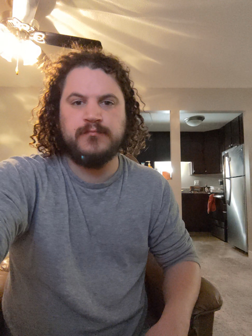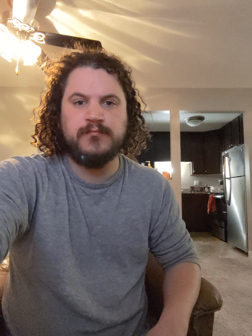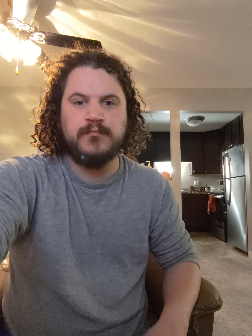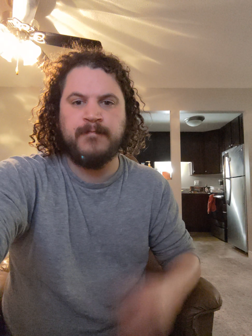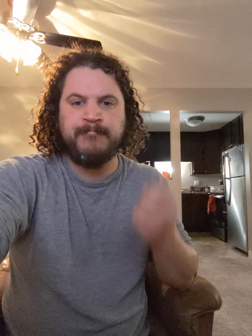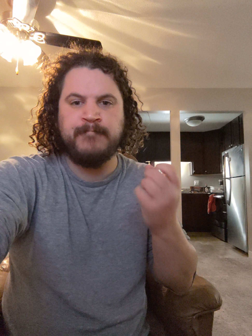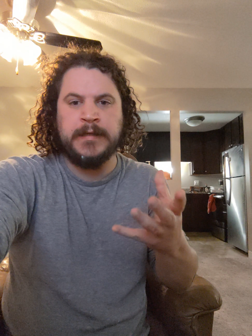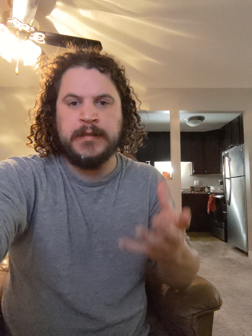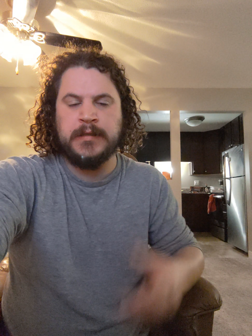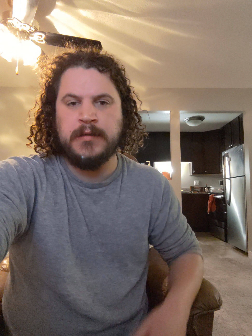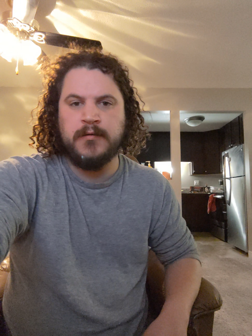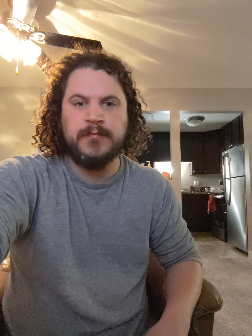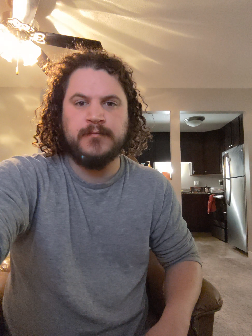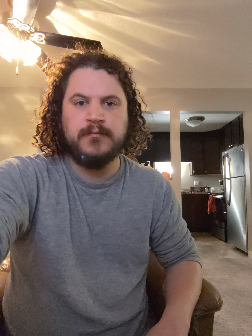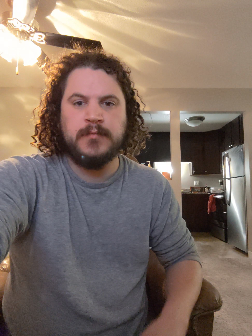many